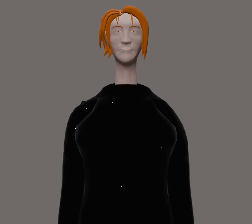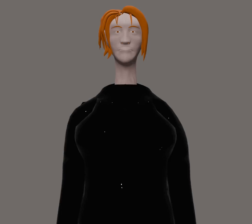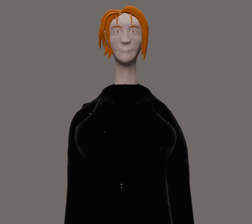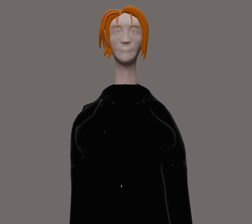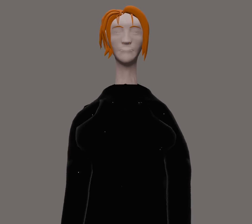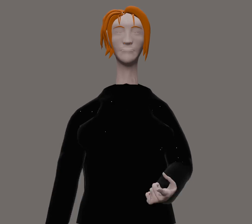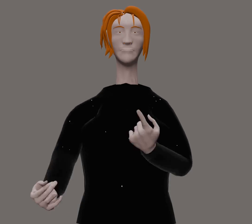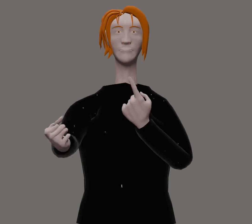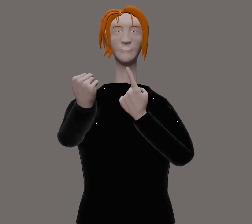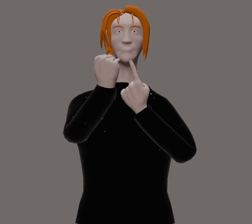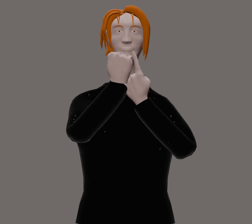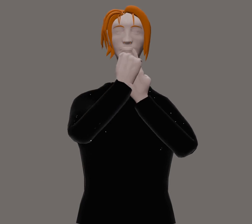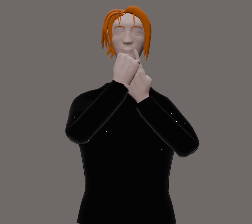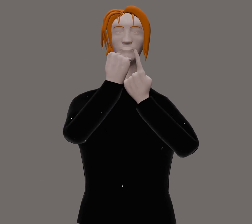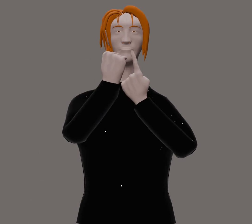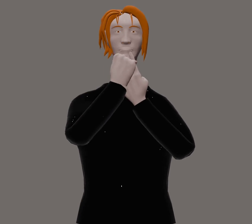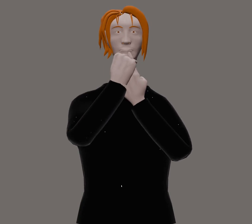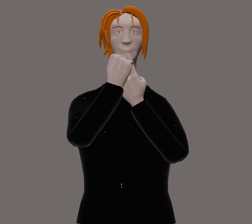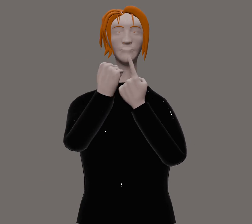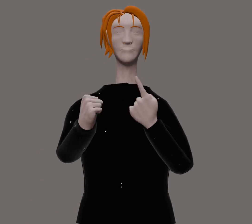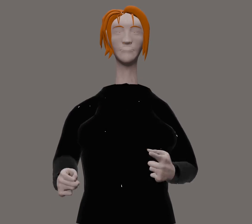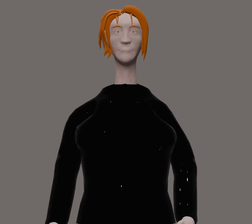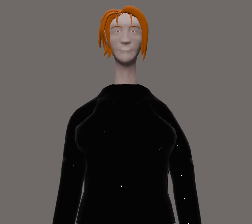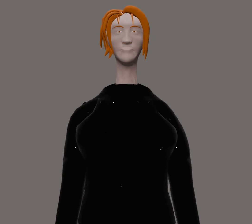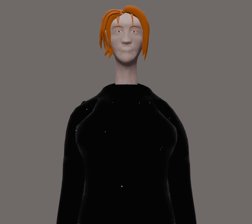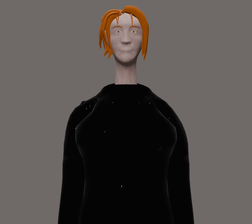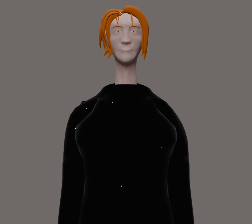Betrayed Me